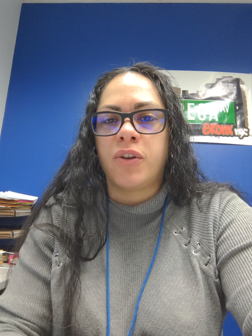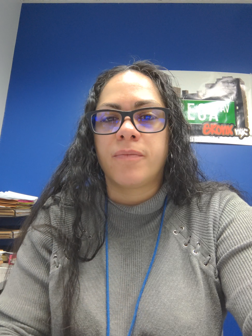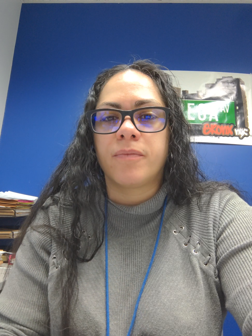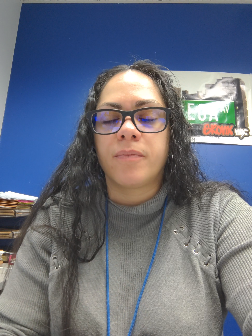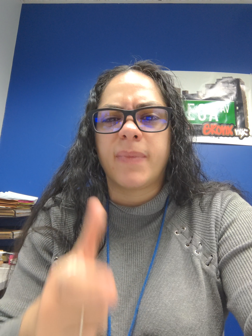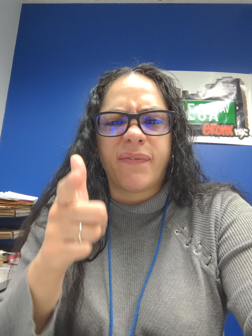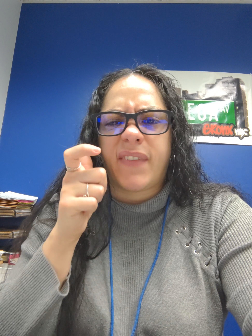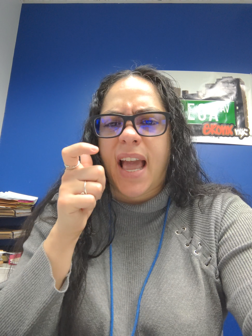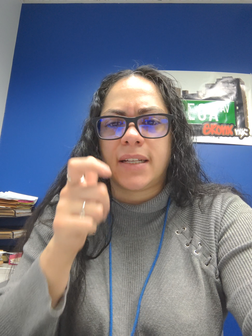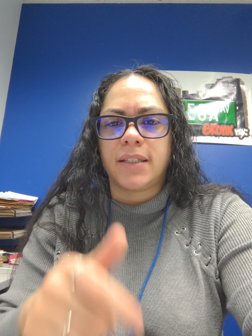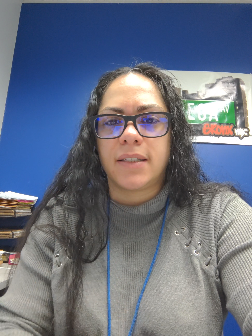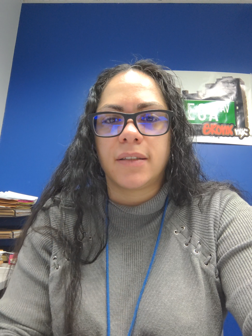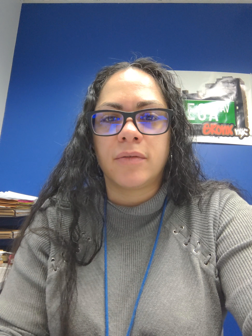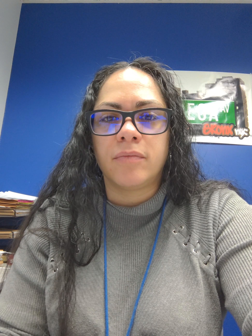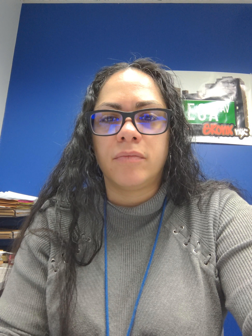fast